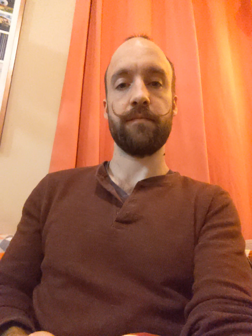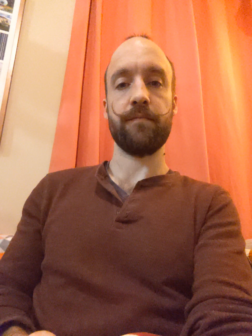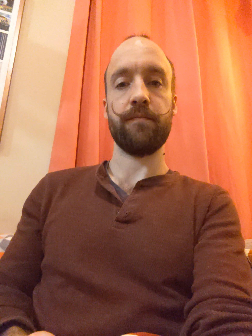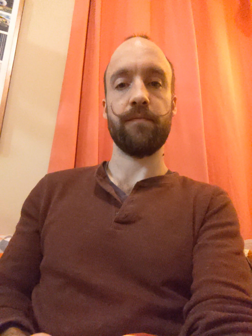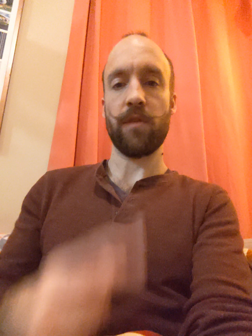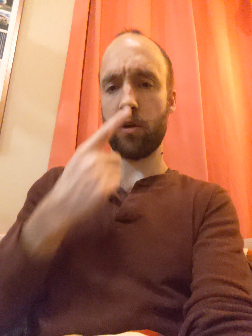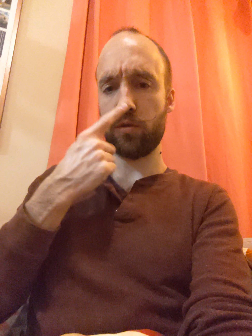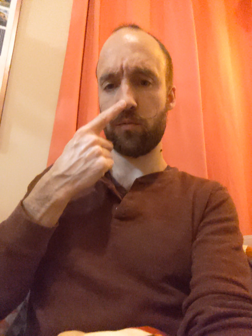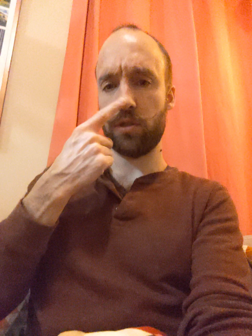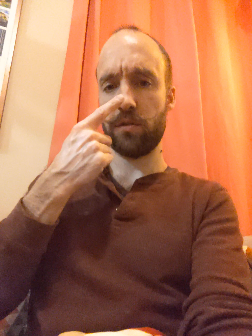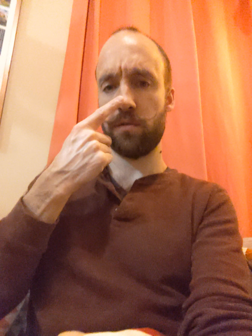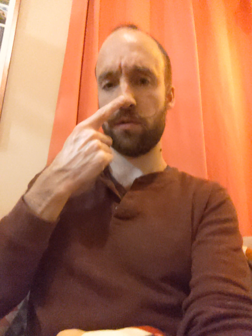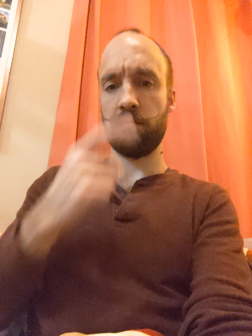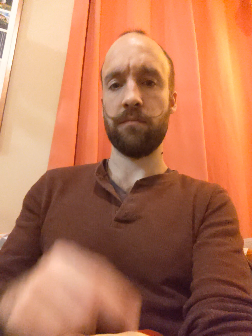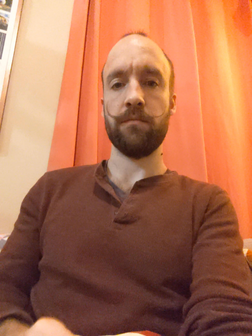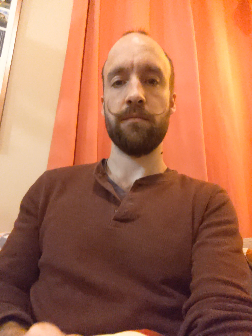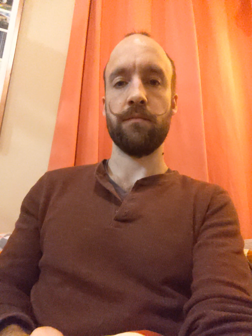nose